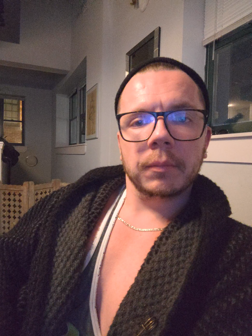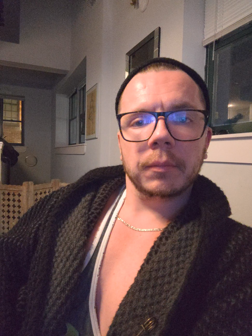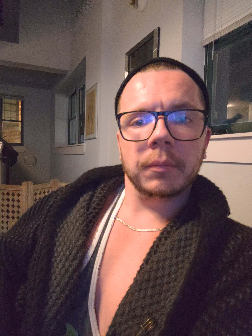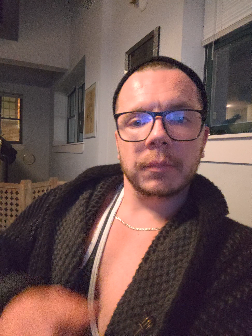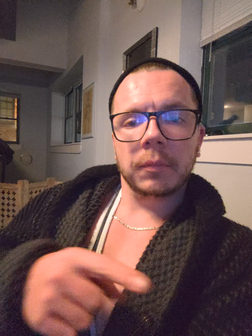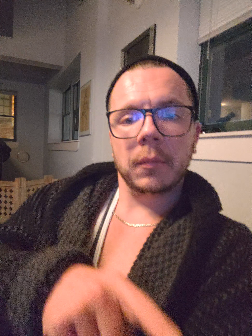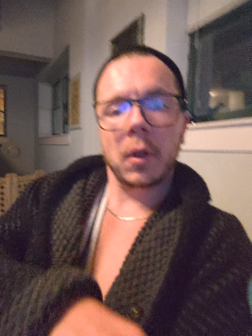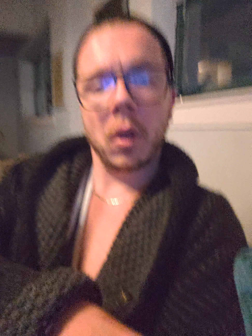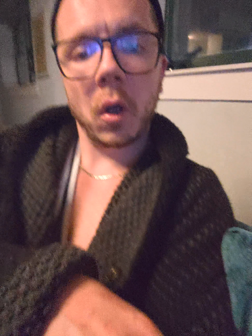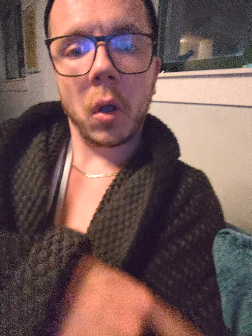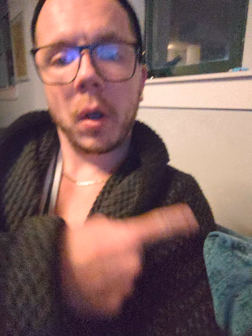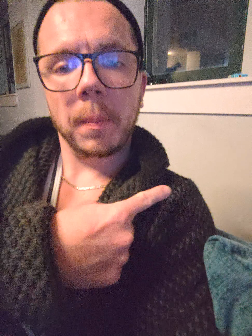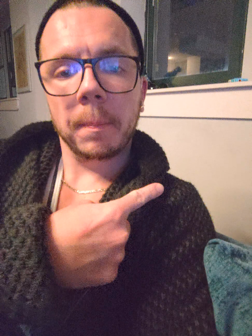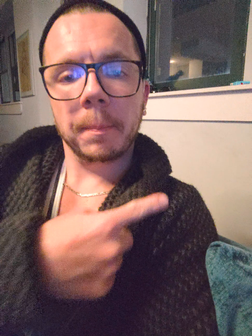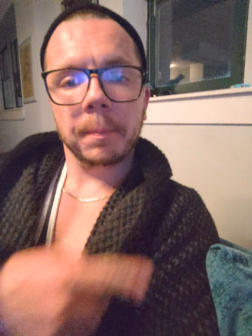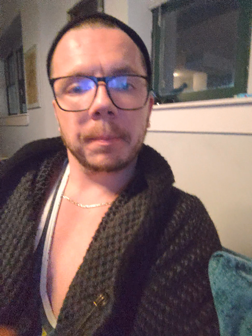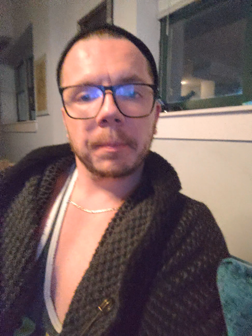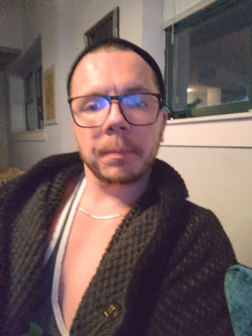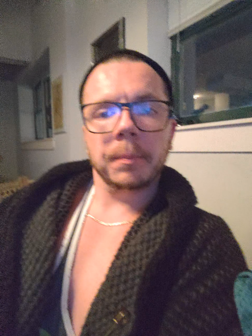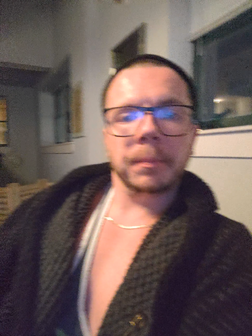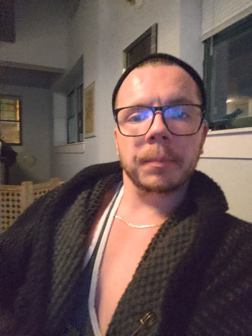arm